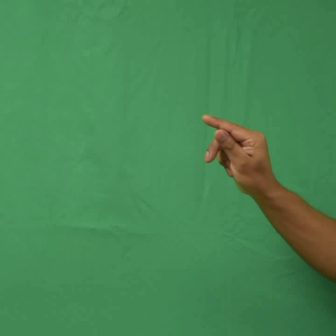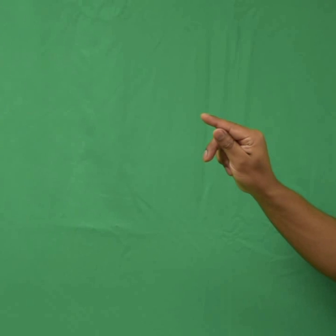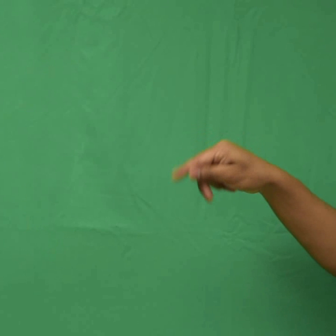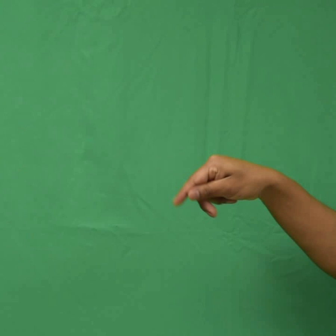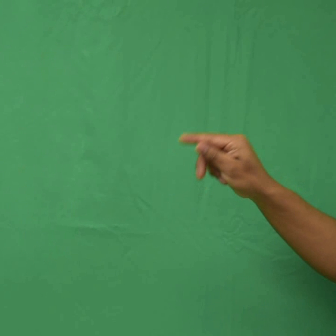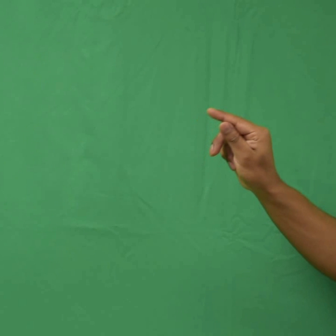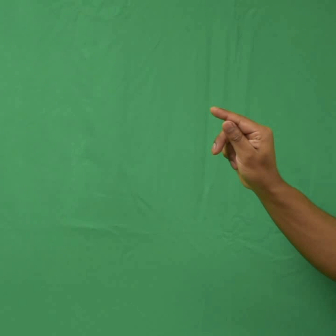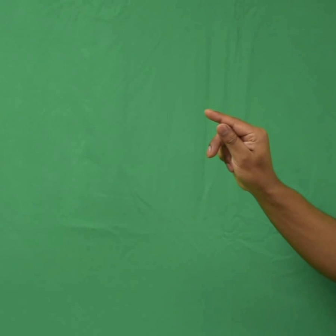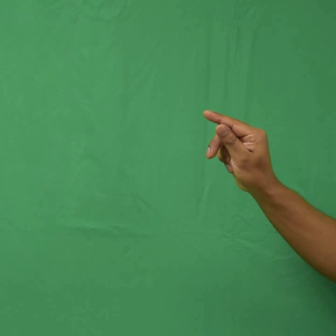K